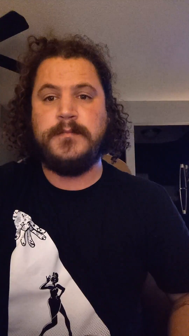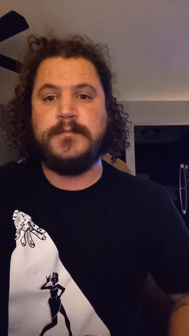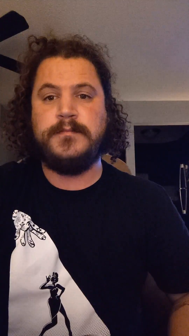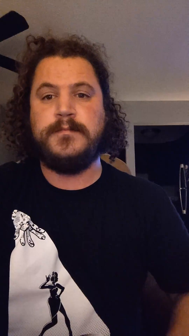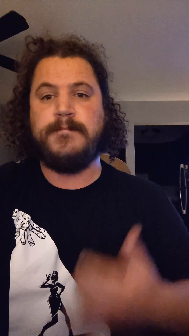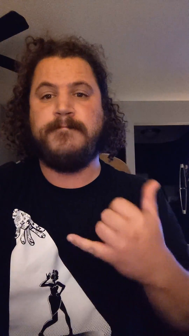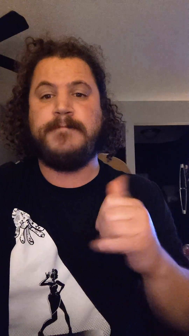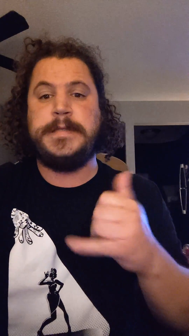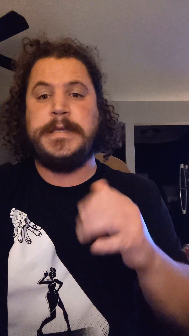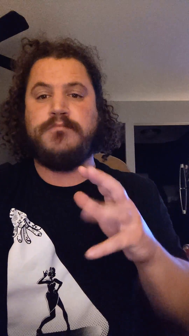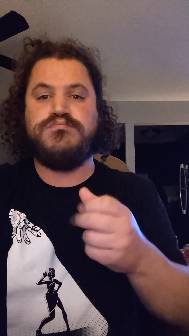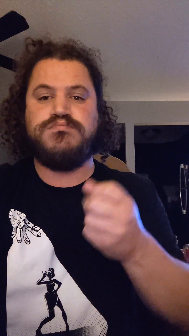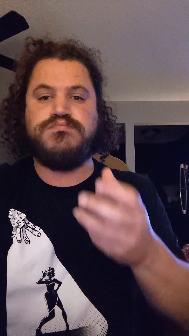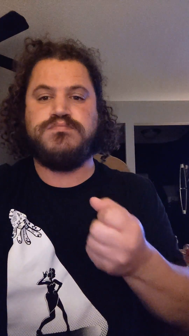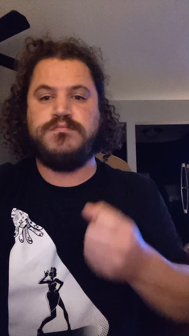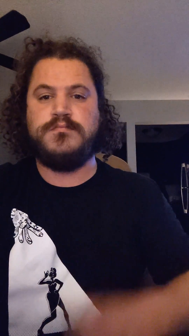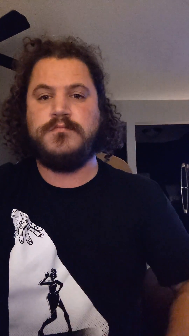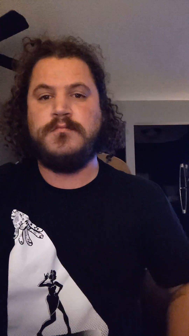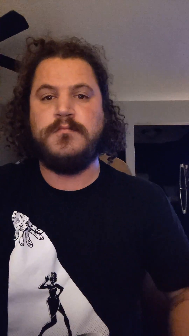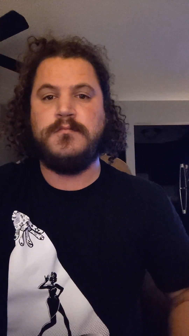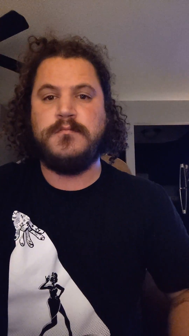play dough